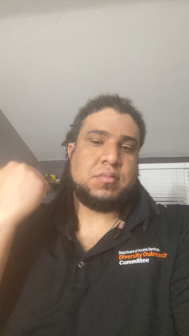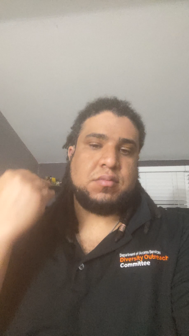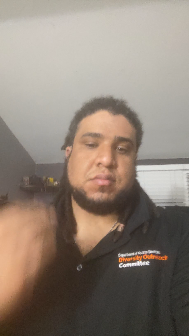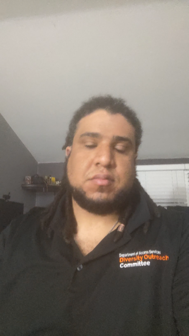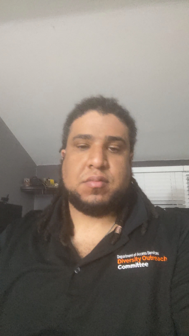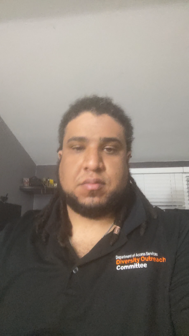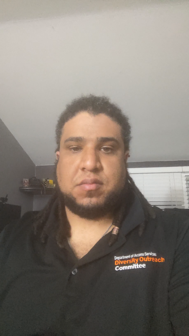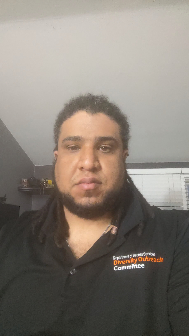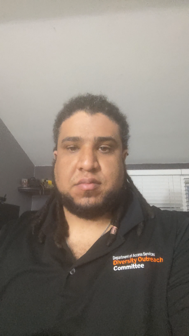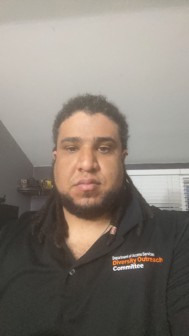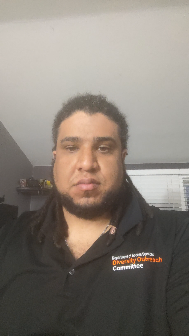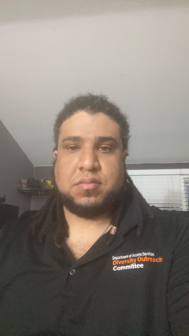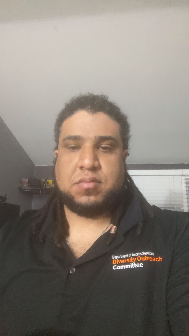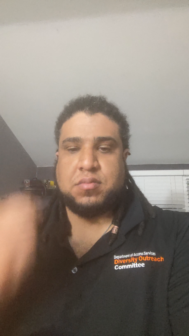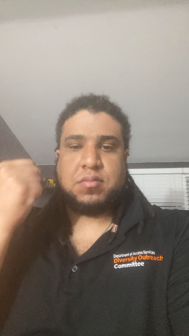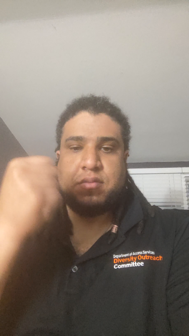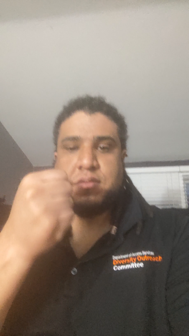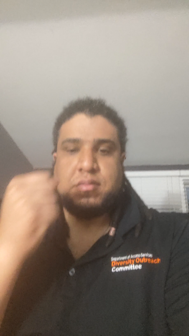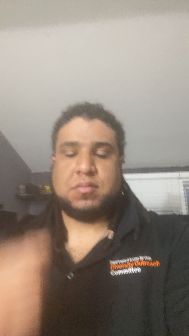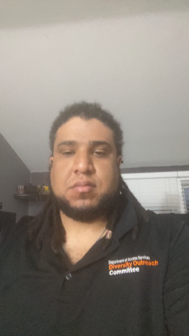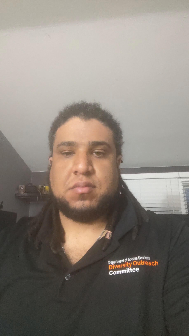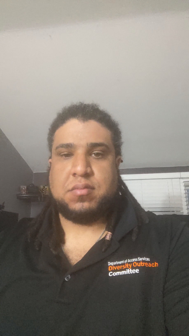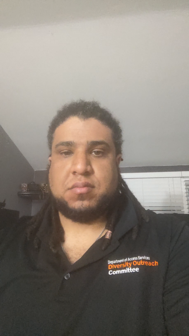hit